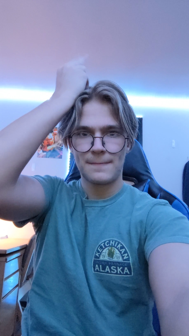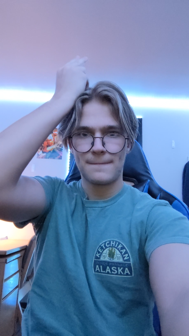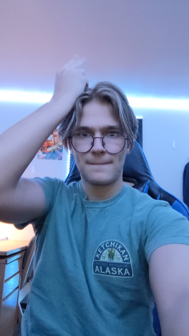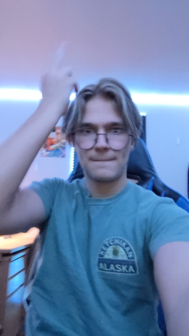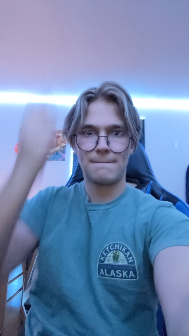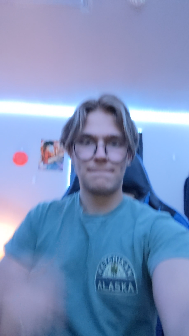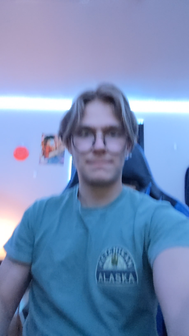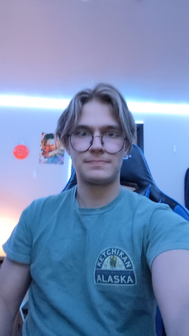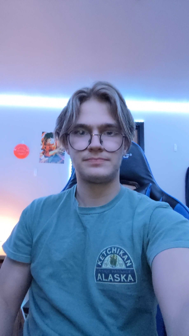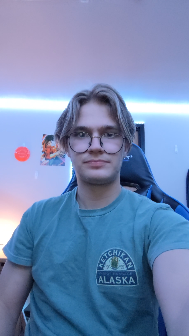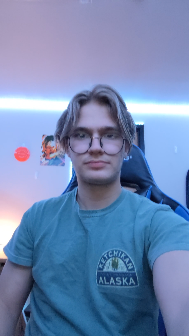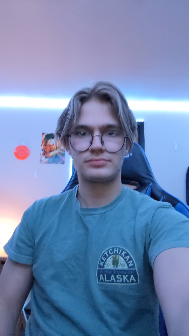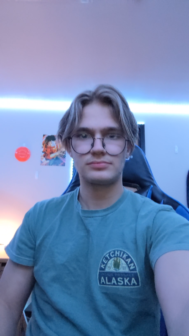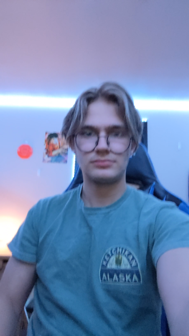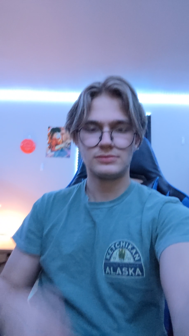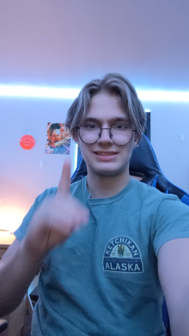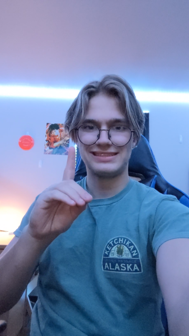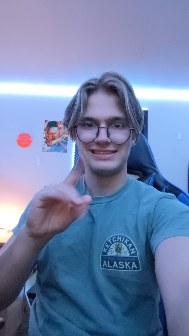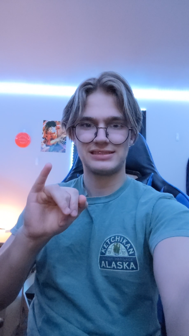did